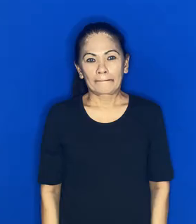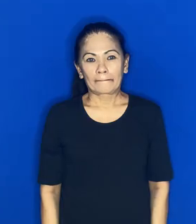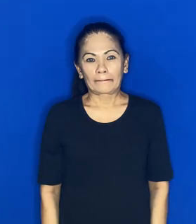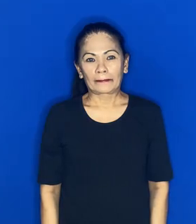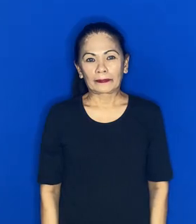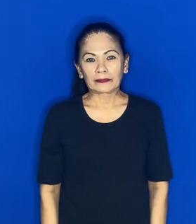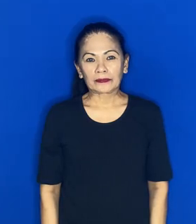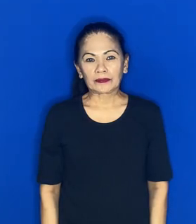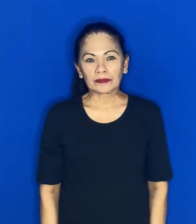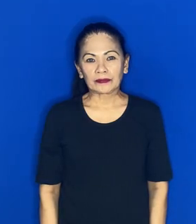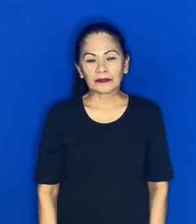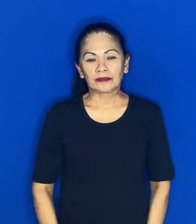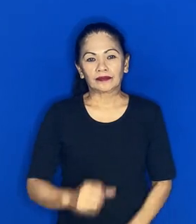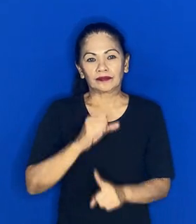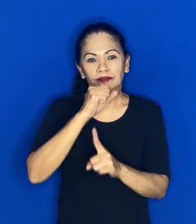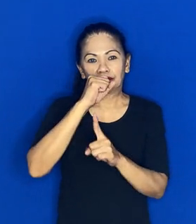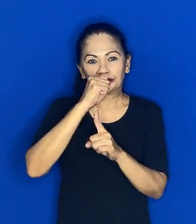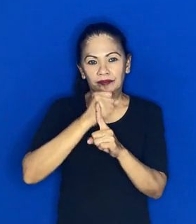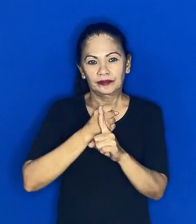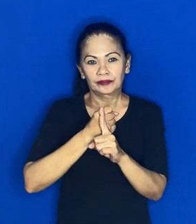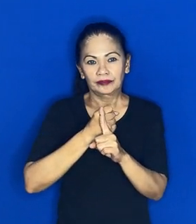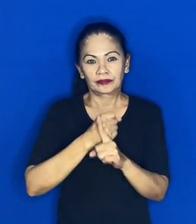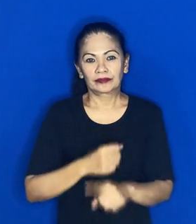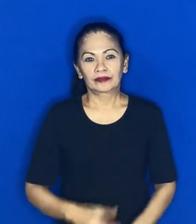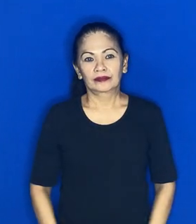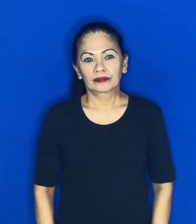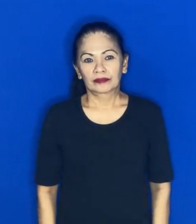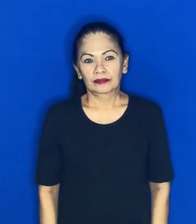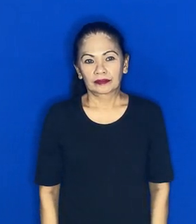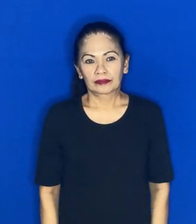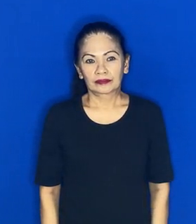september